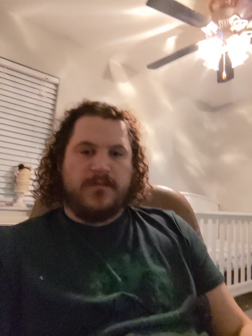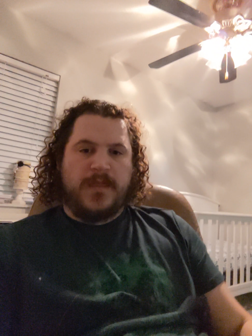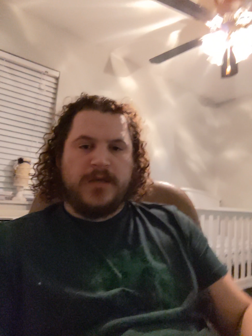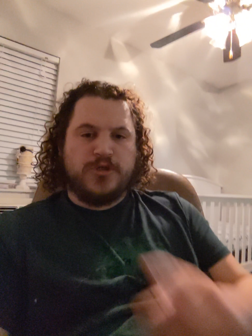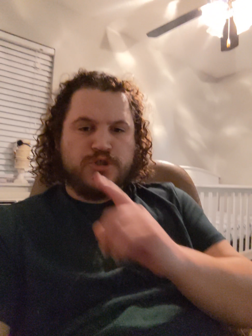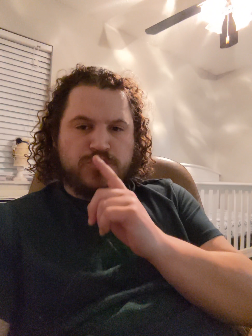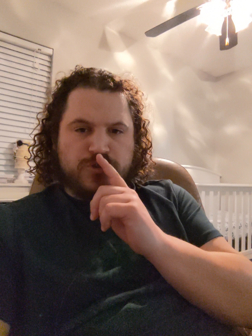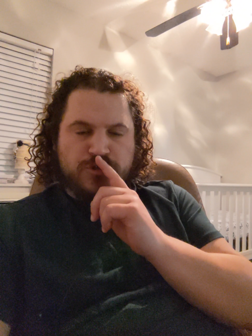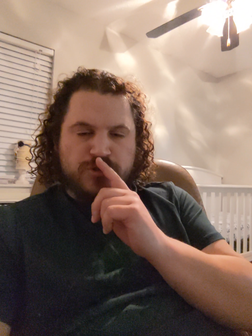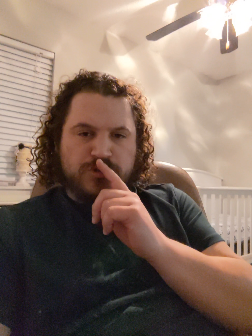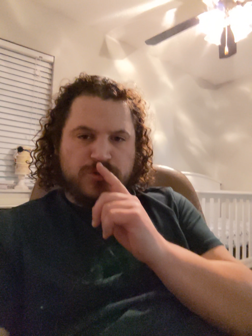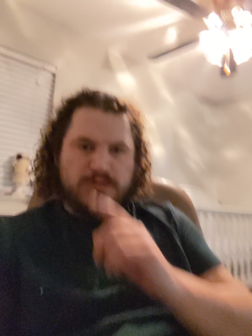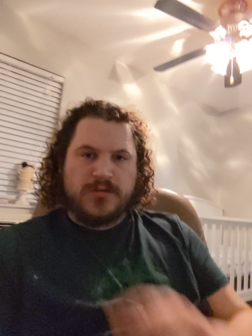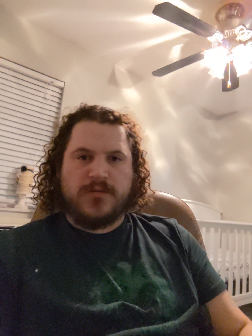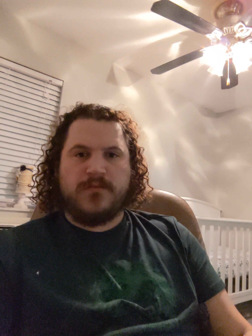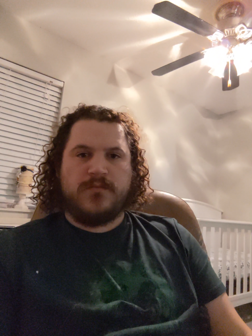shhh